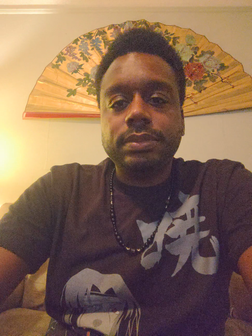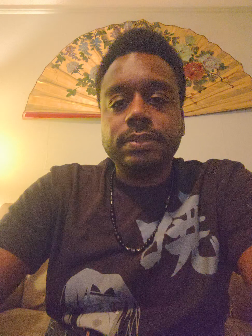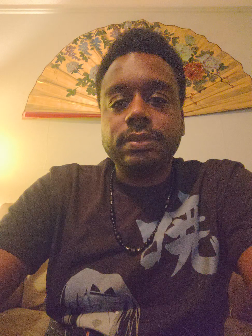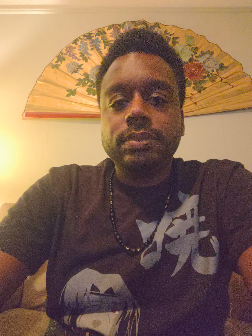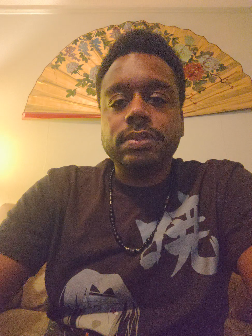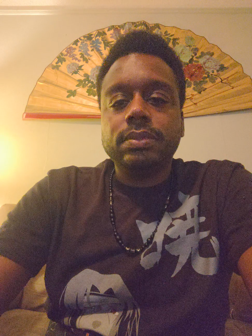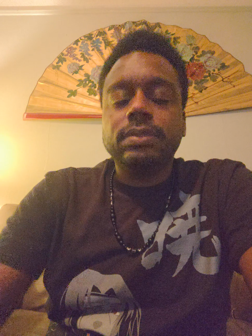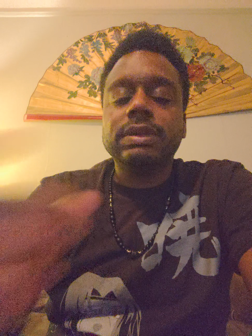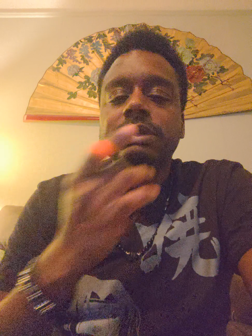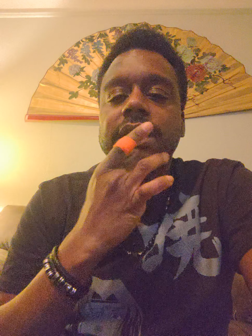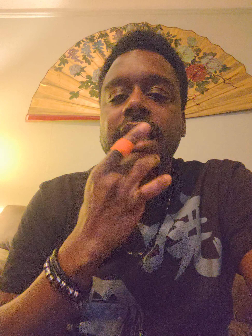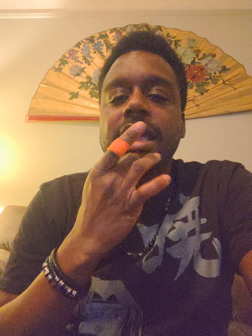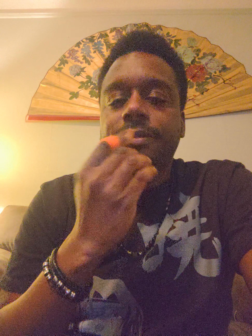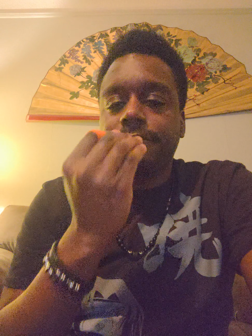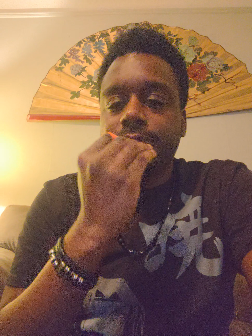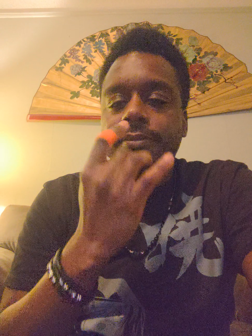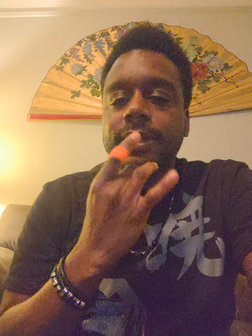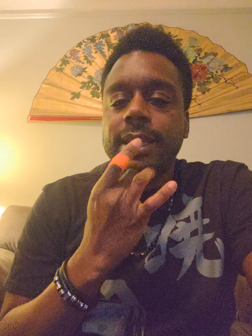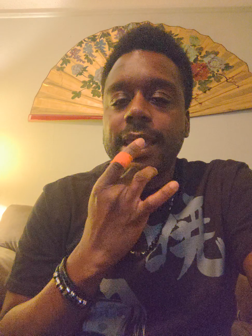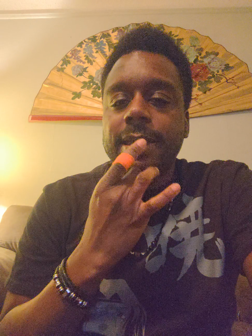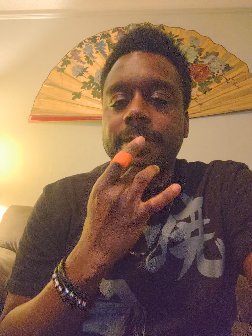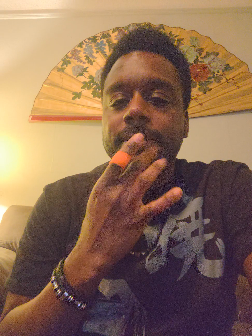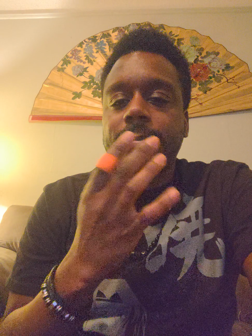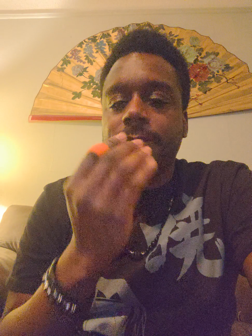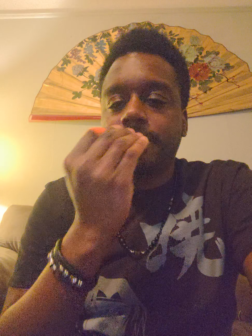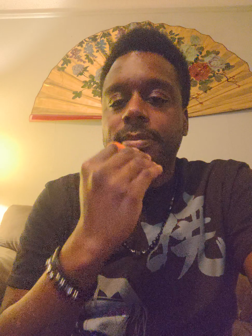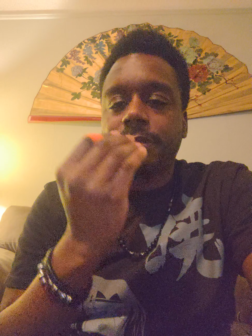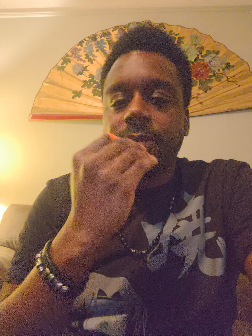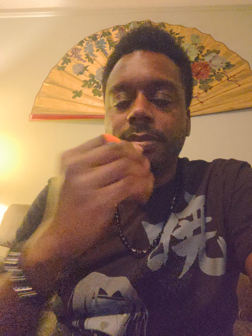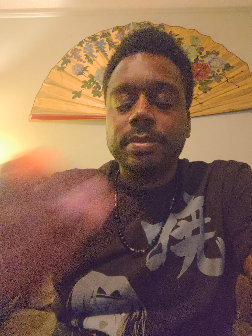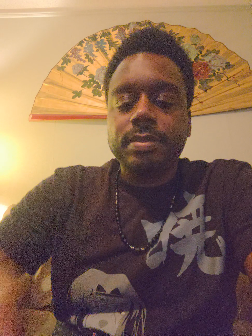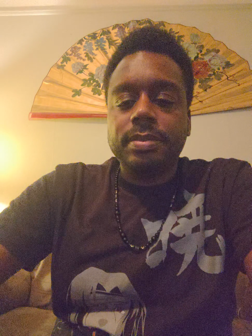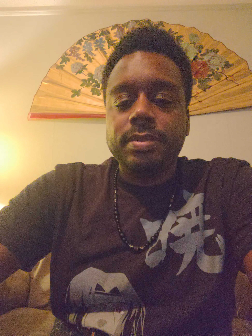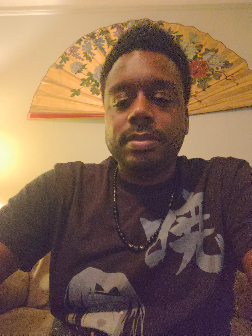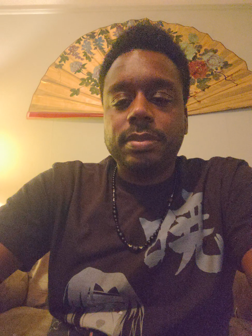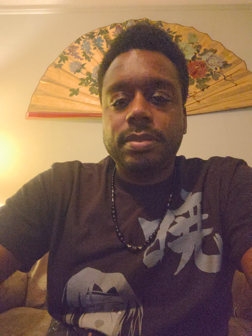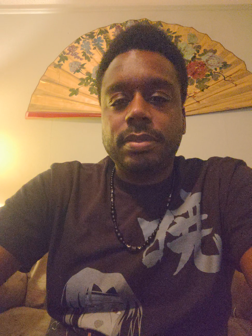snack